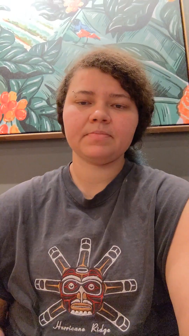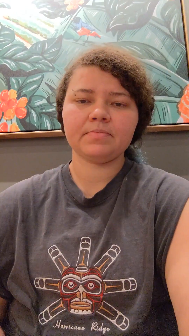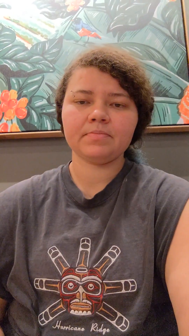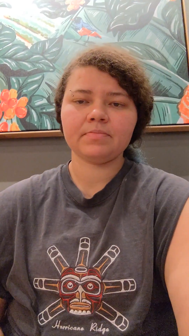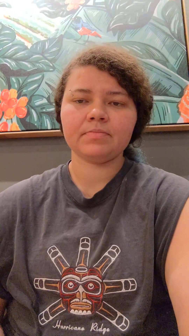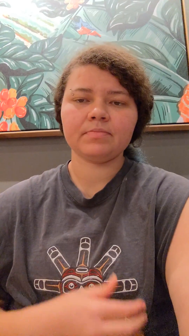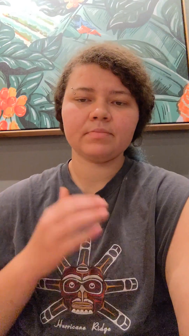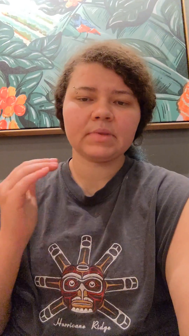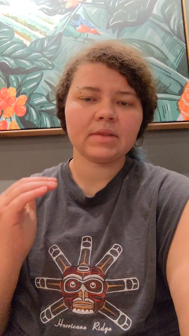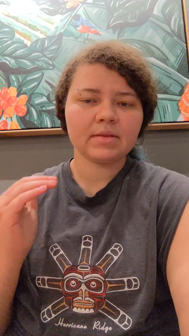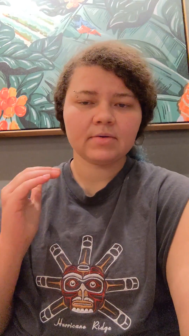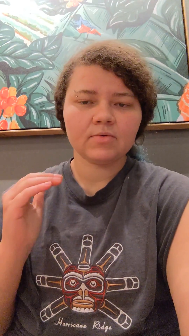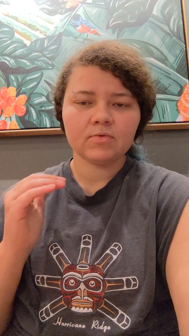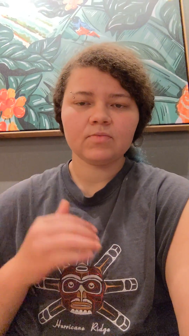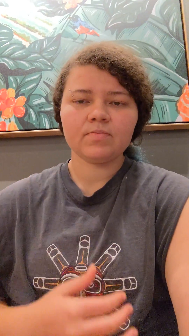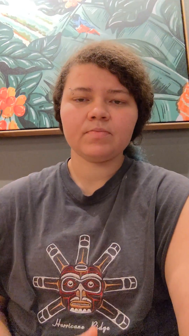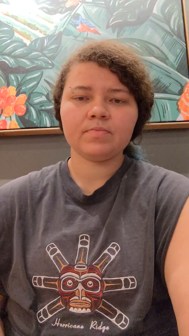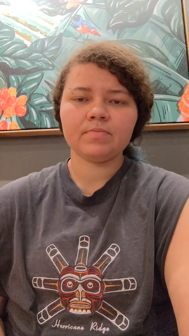little